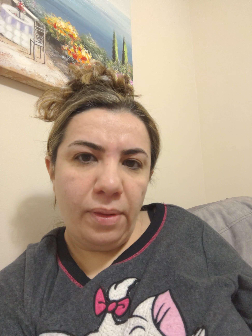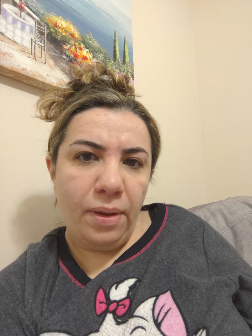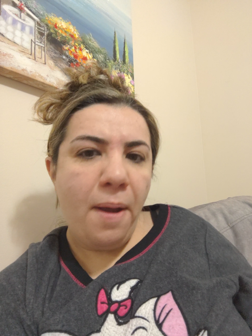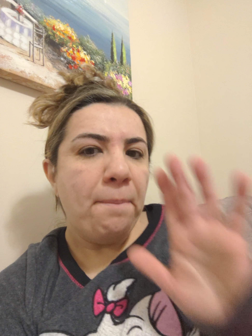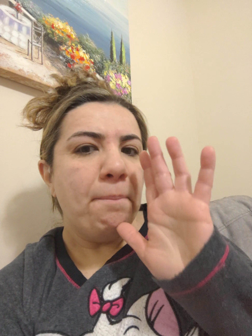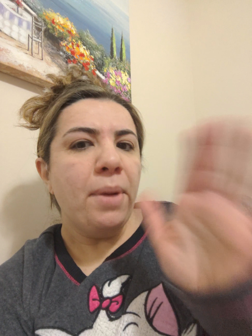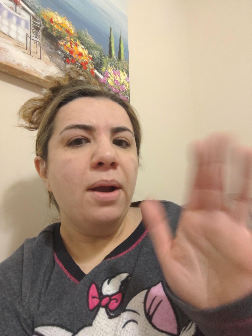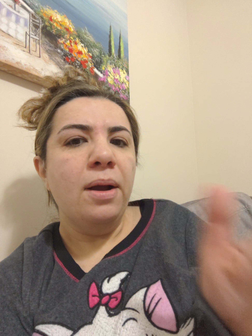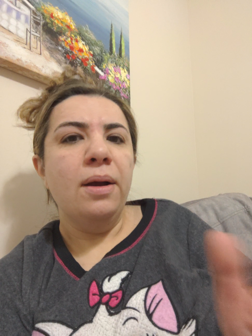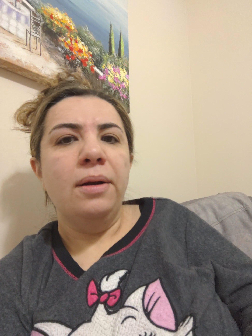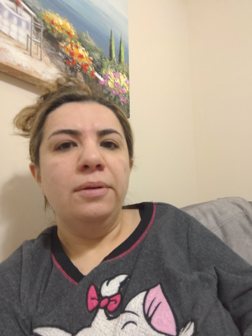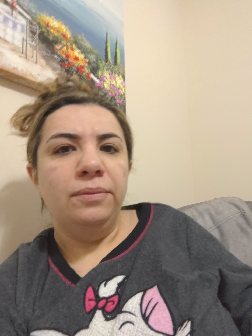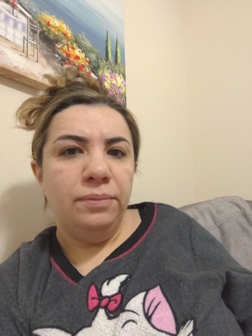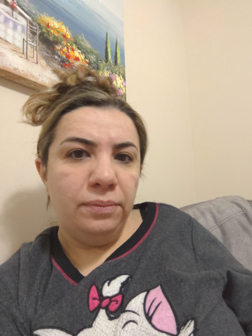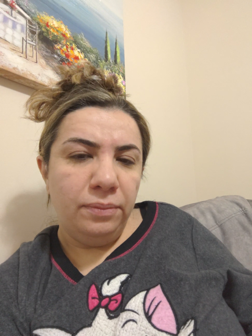grandma